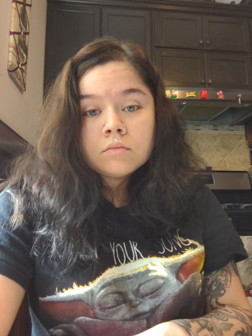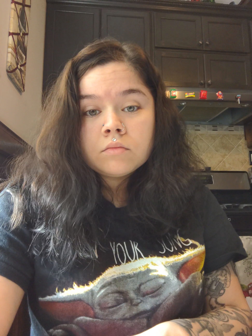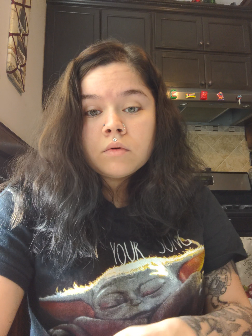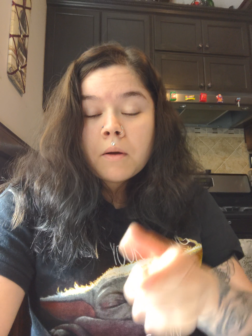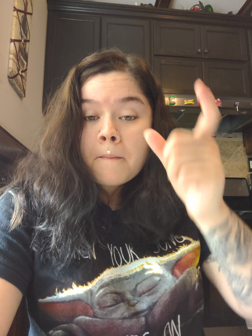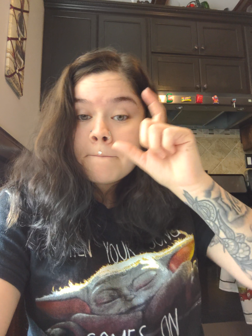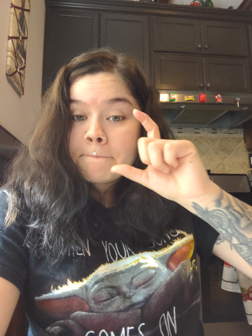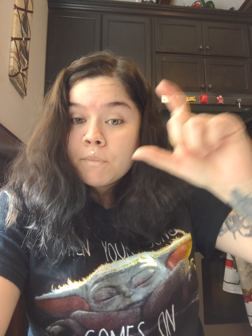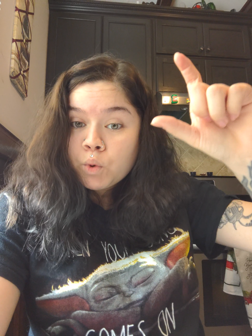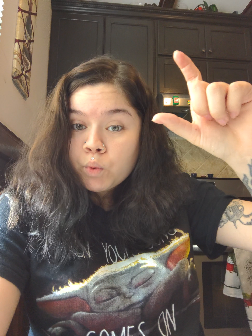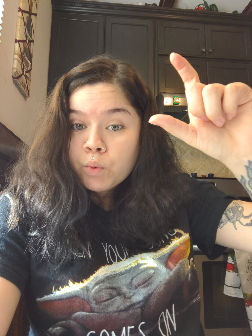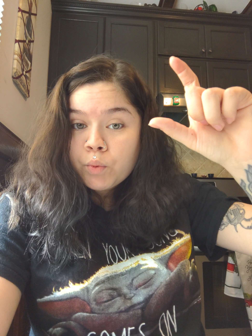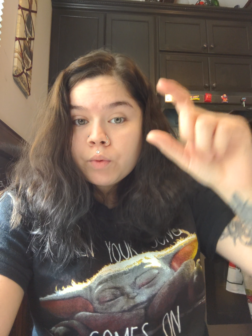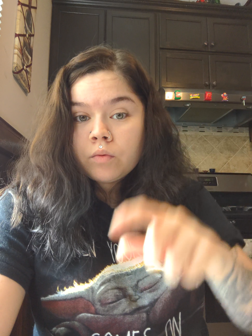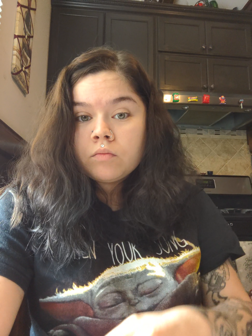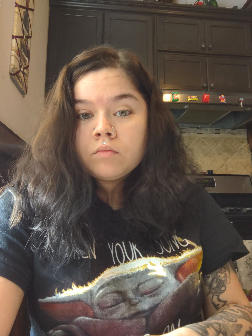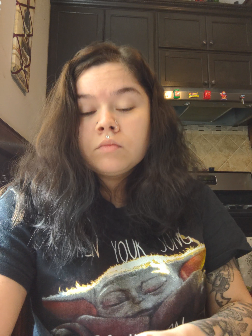moon